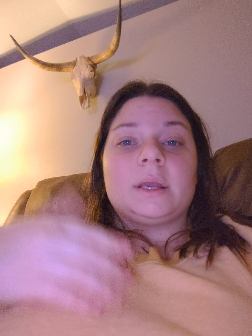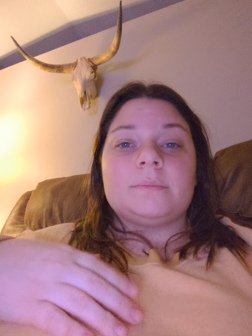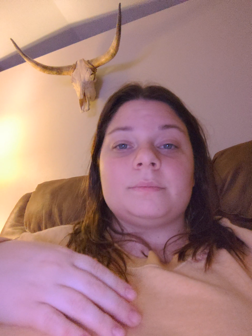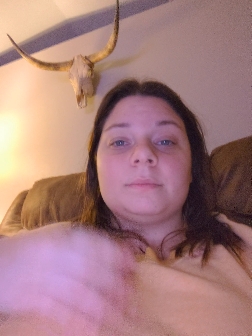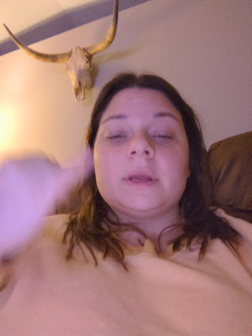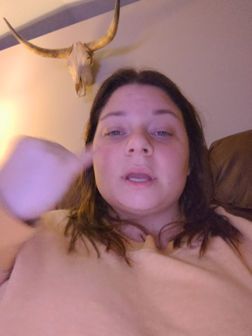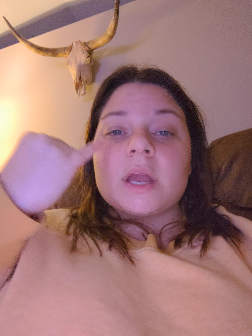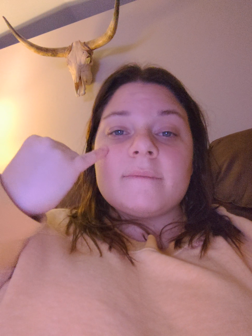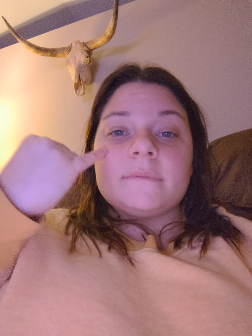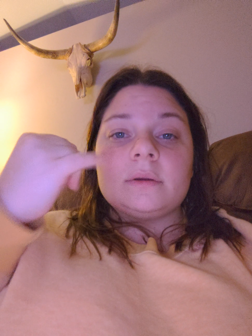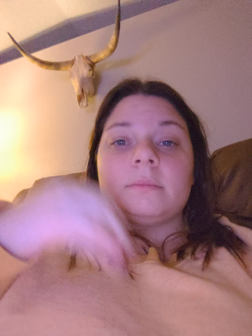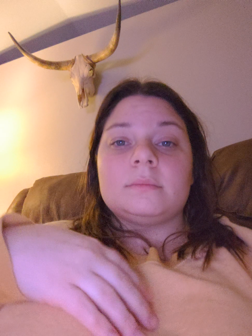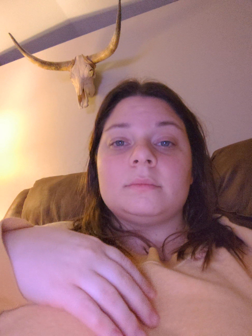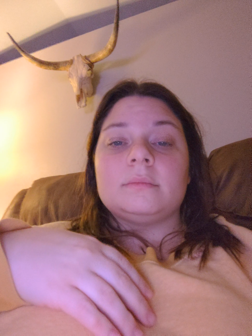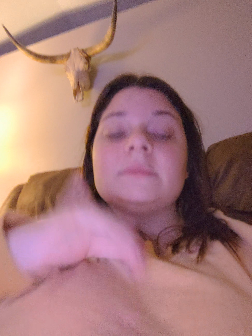if